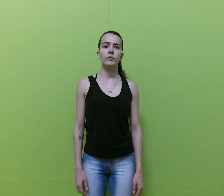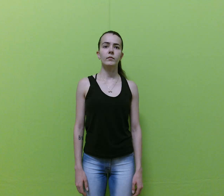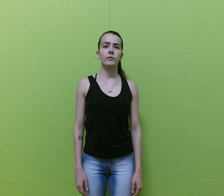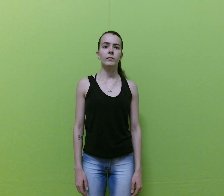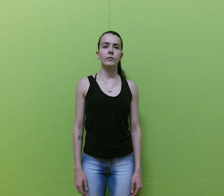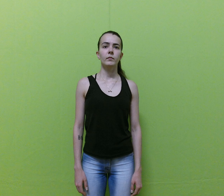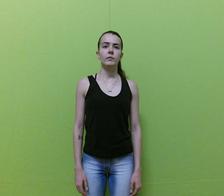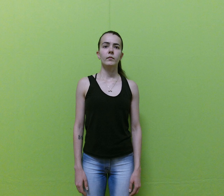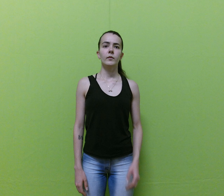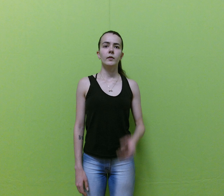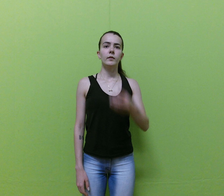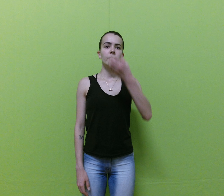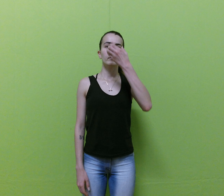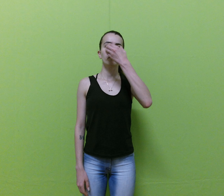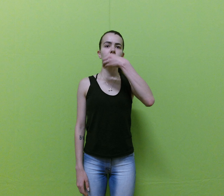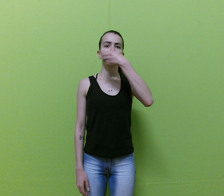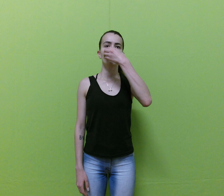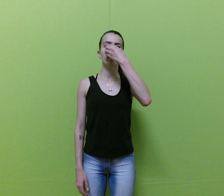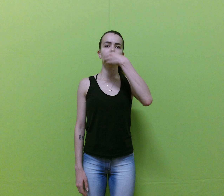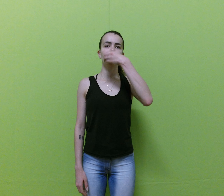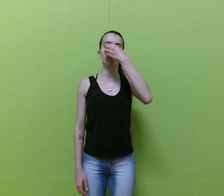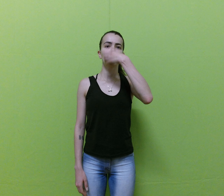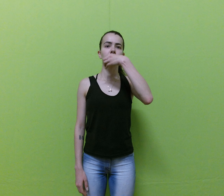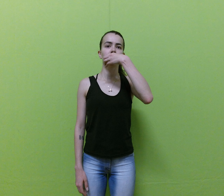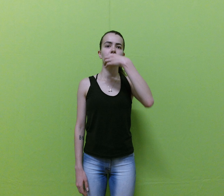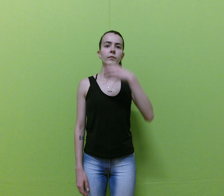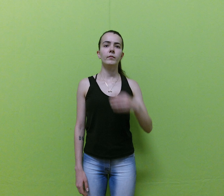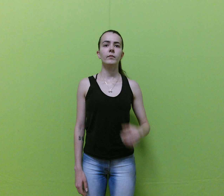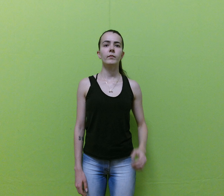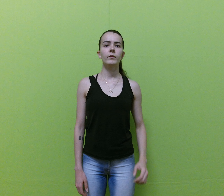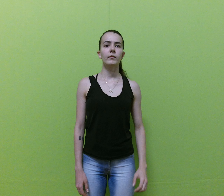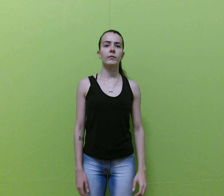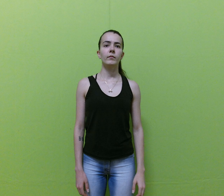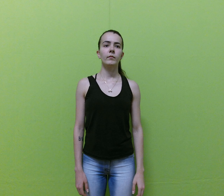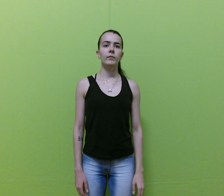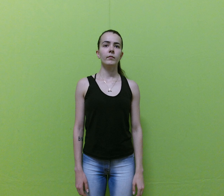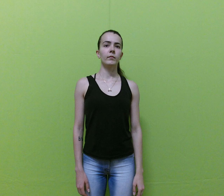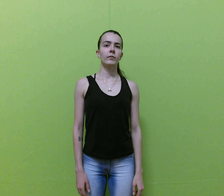maçã